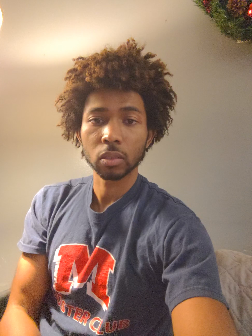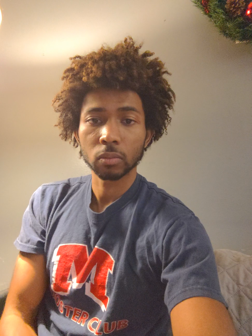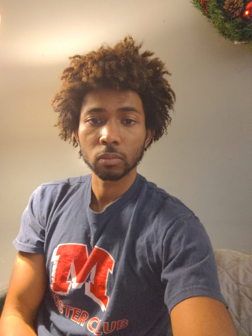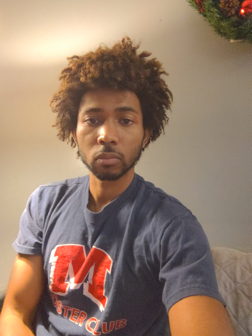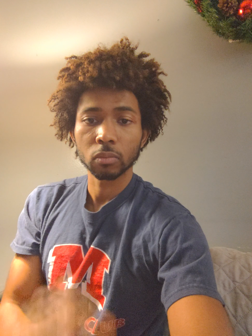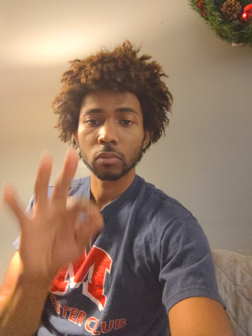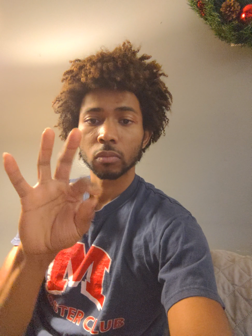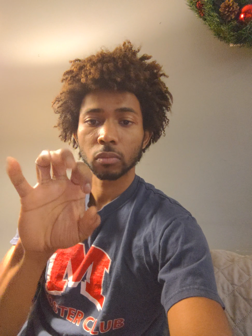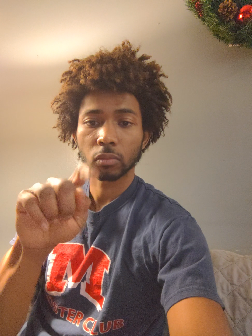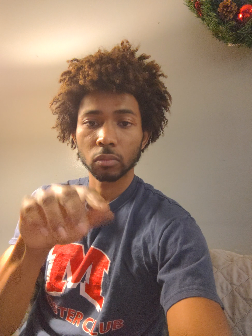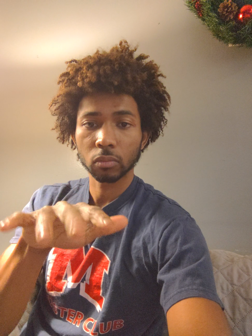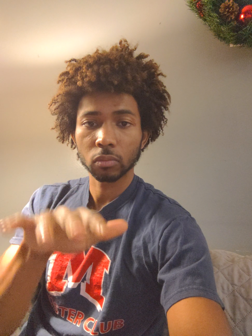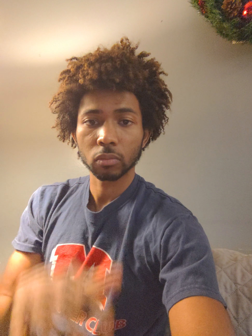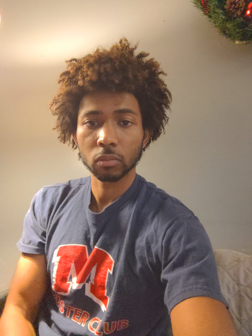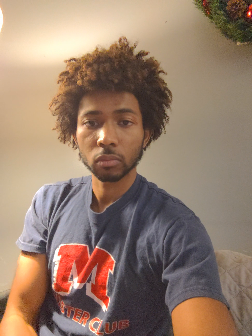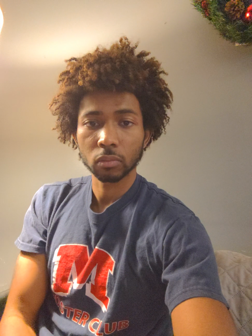feet